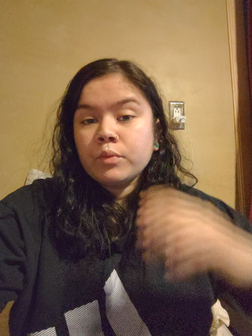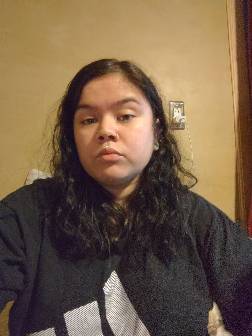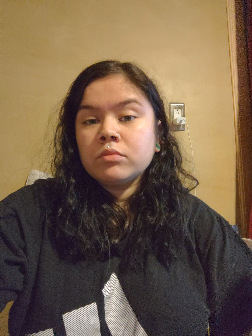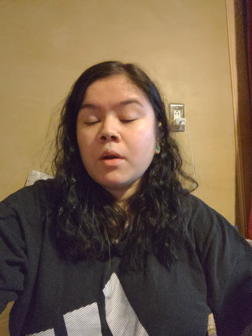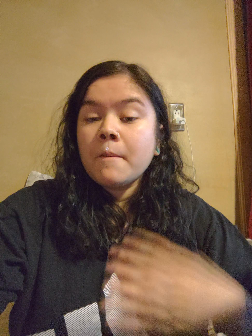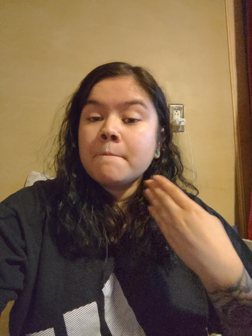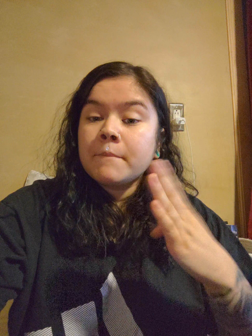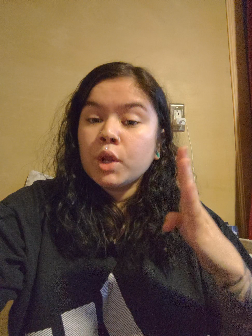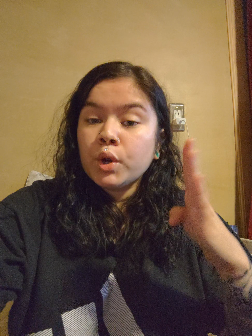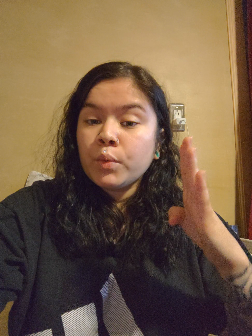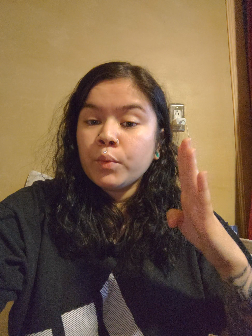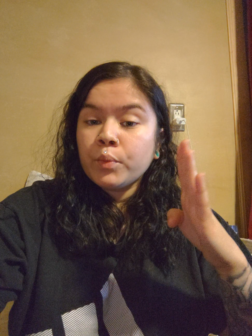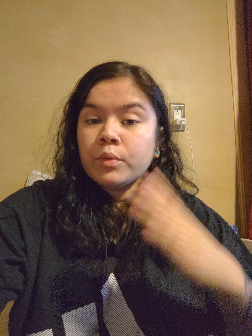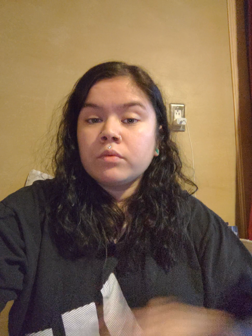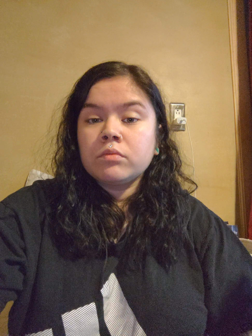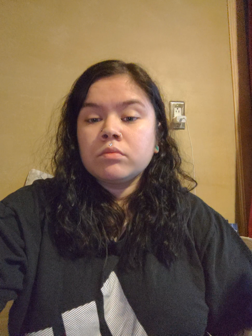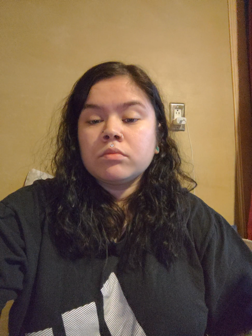blue